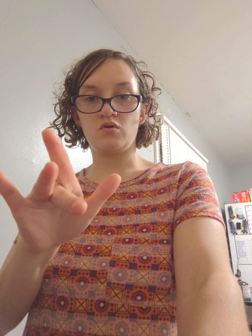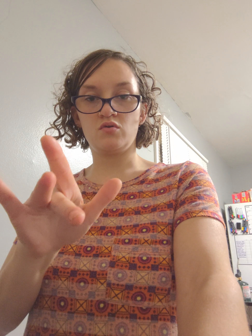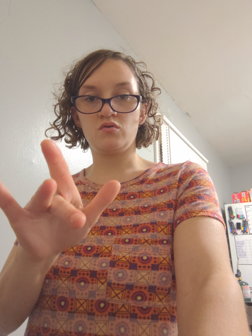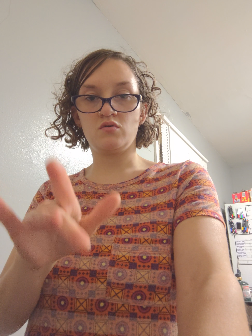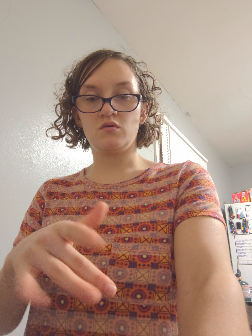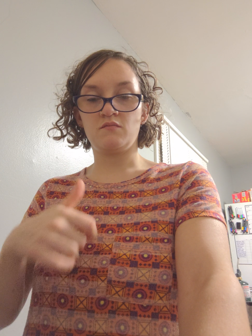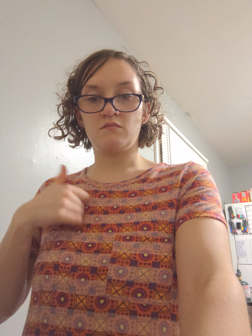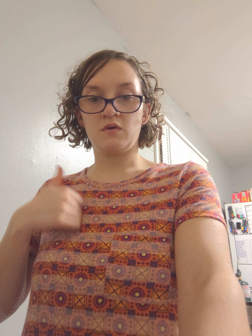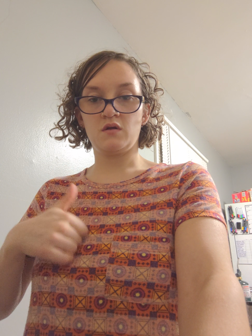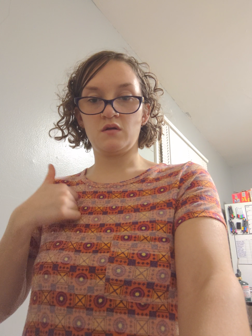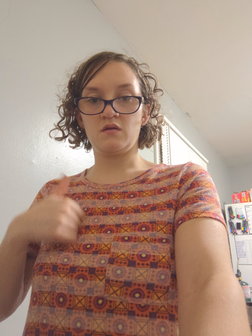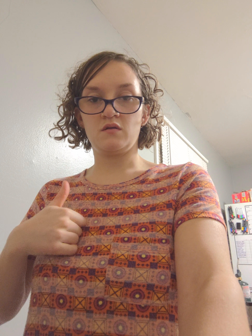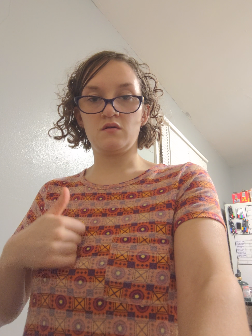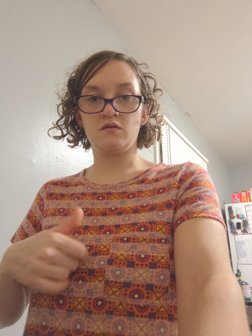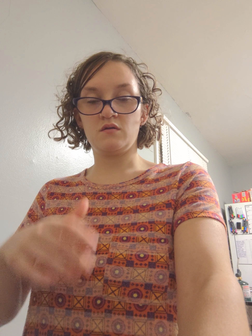bath